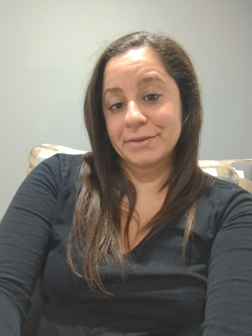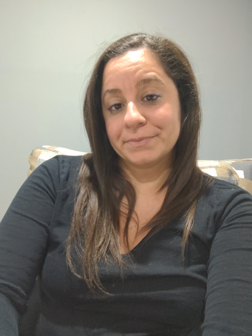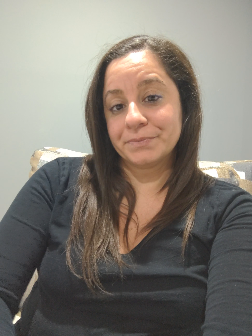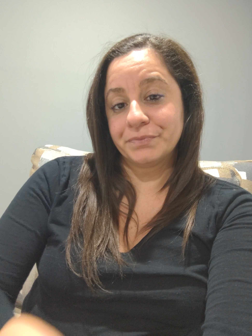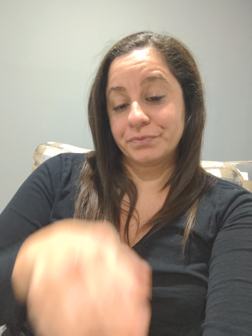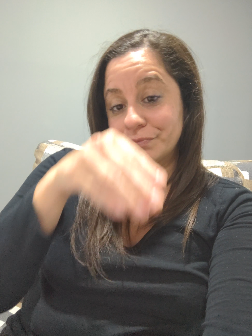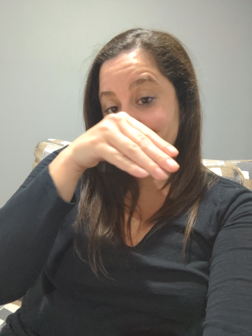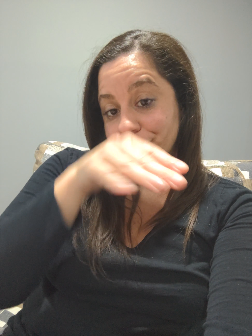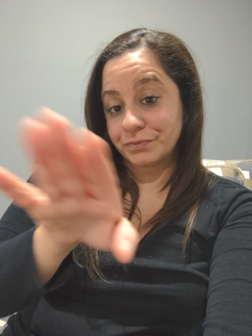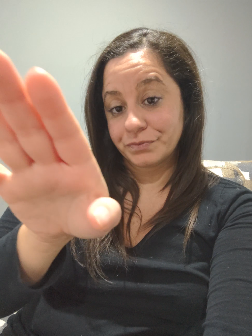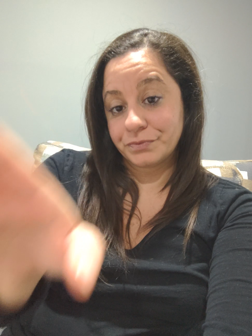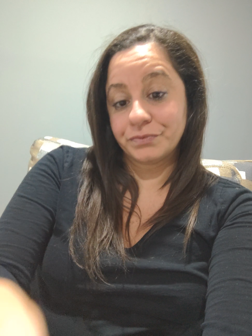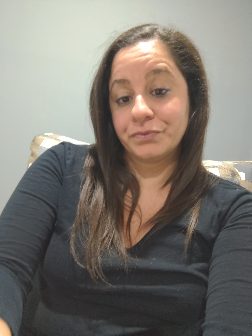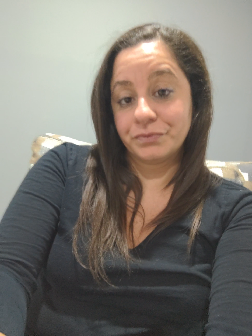elephant